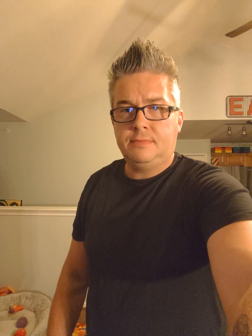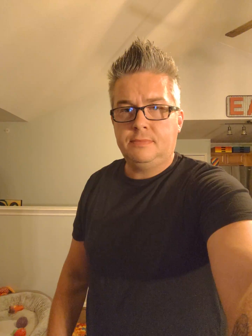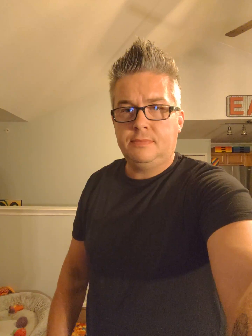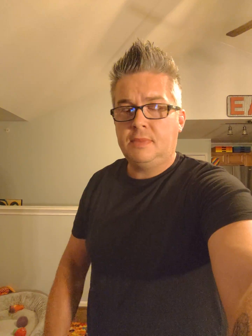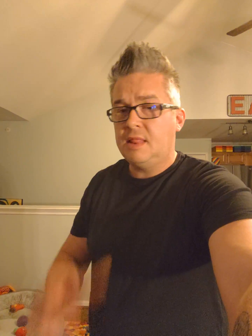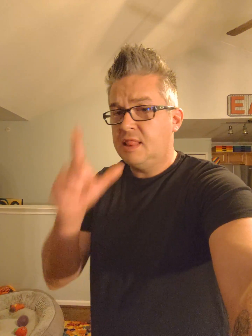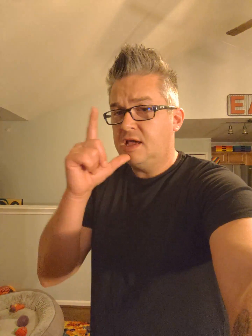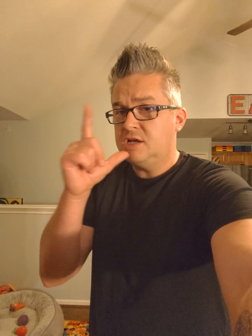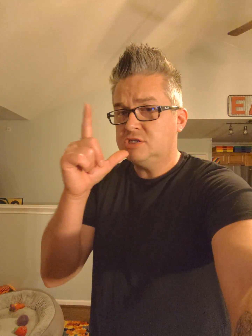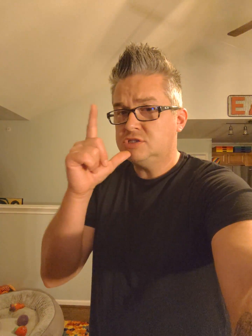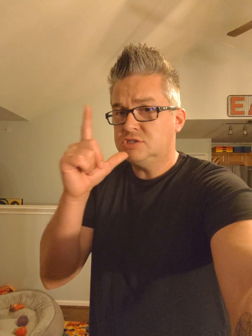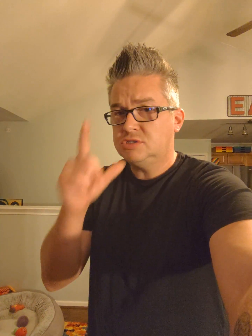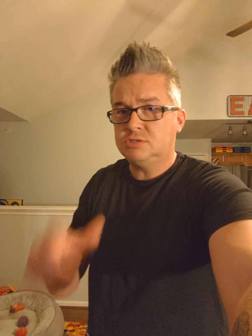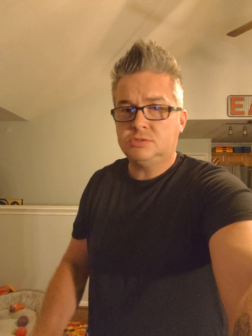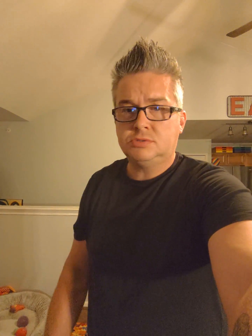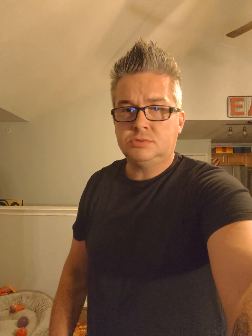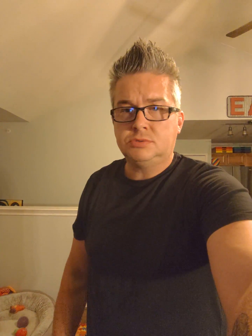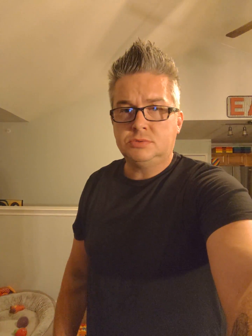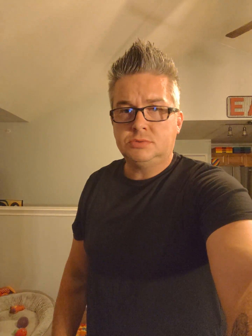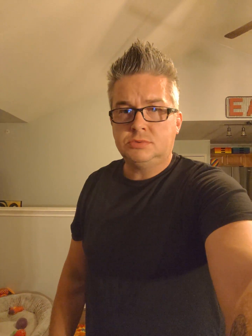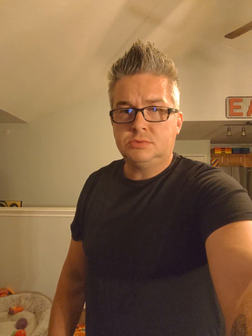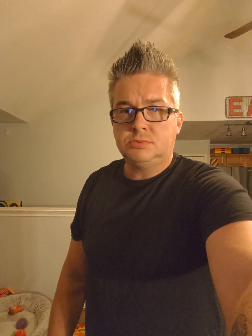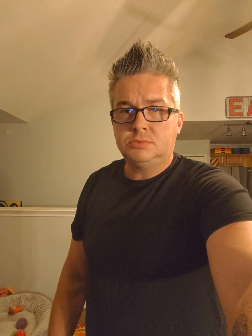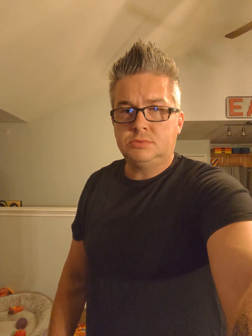lunch